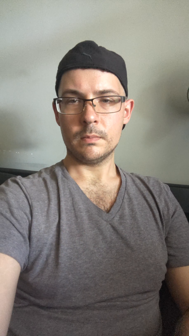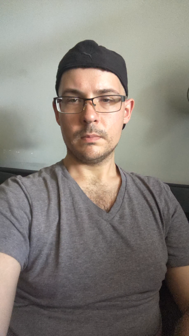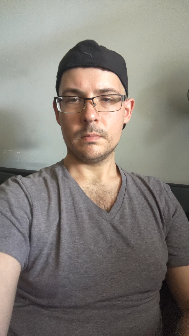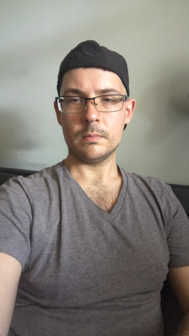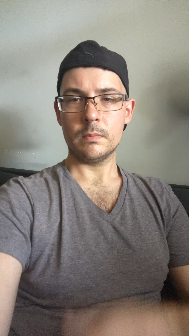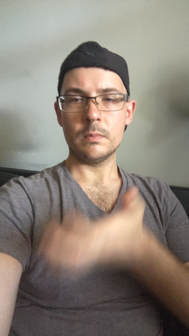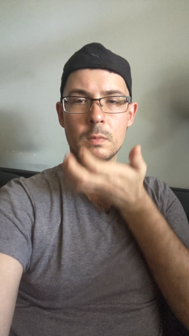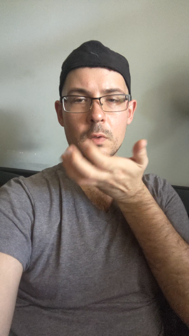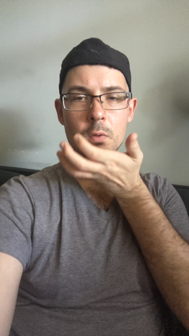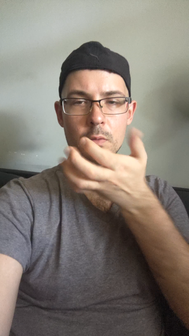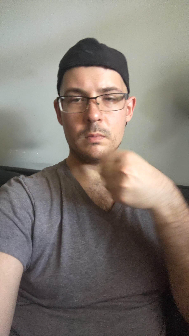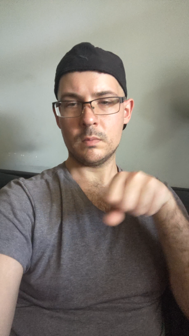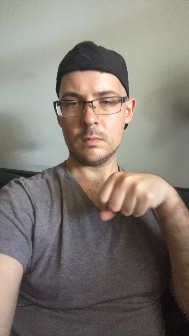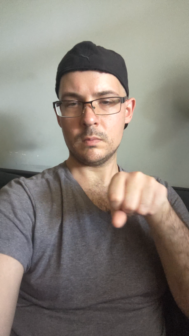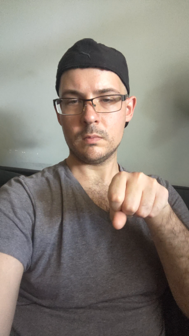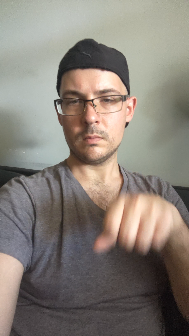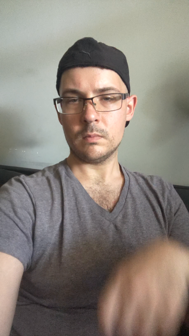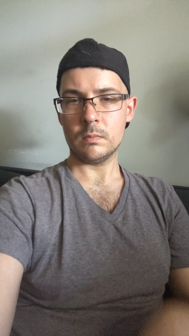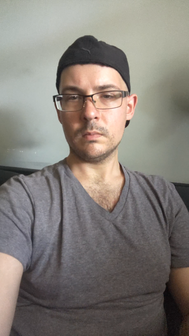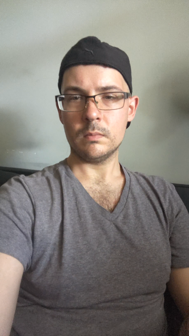lawn mower